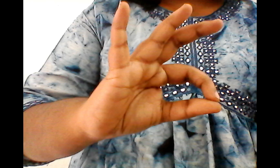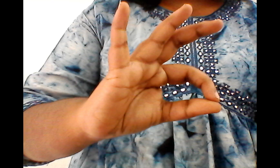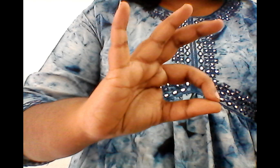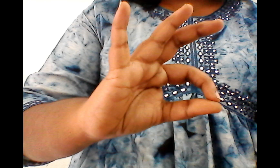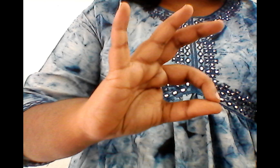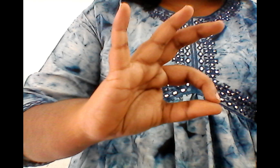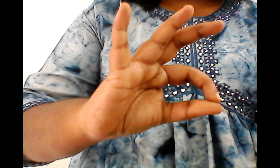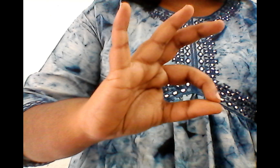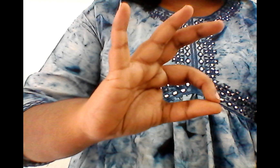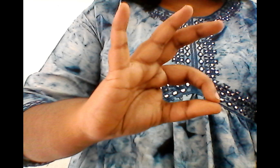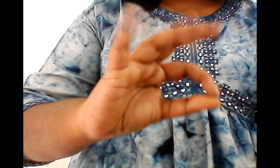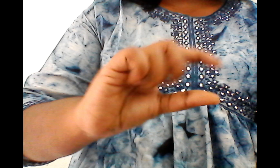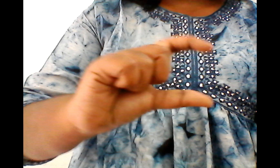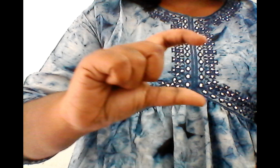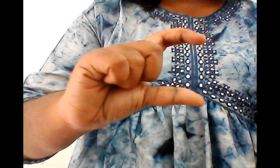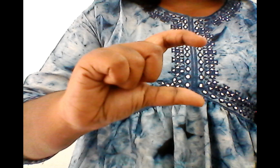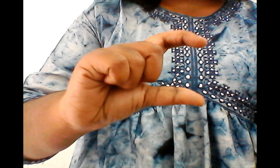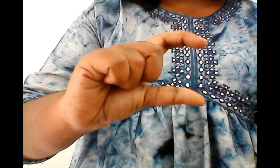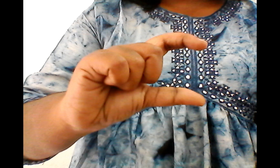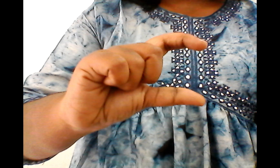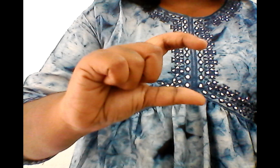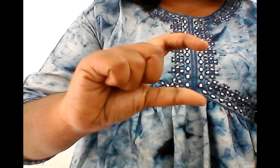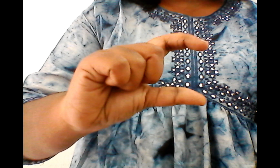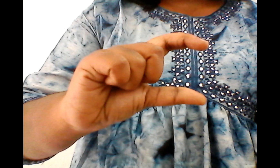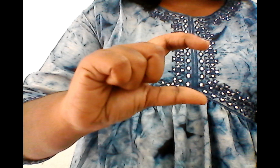ഓ